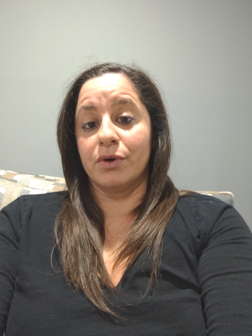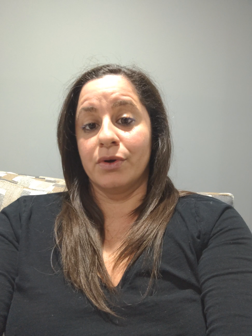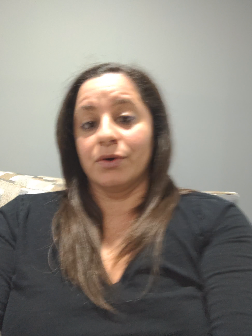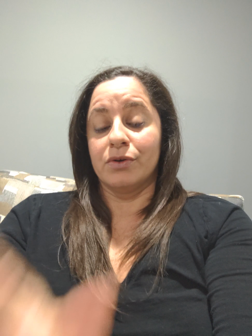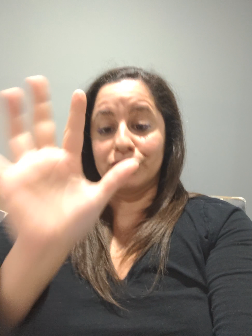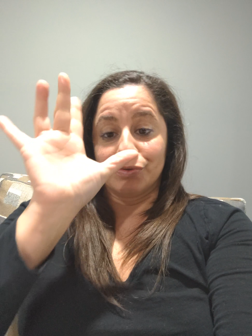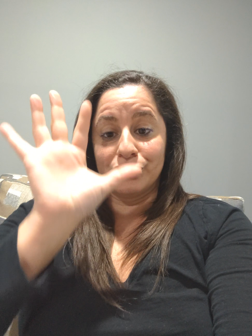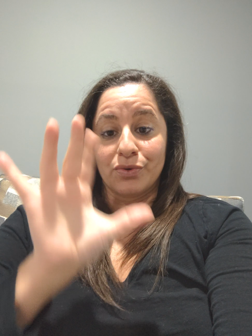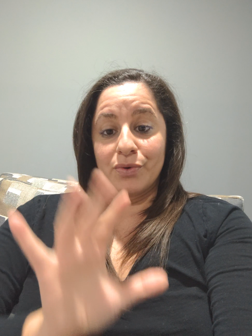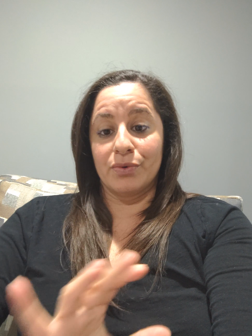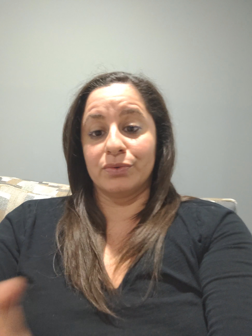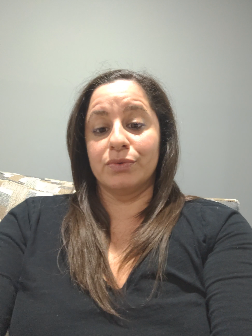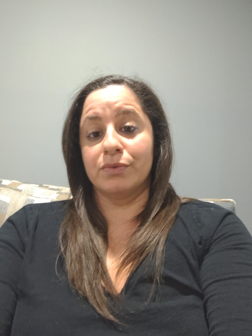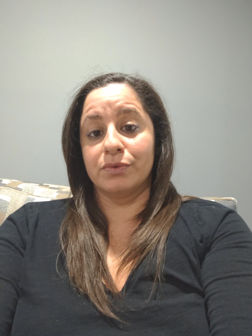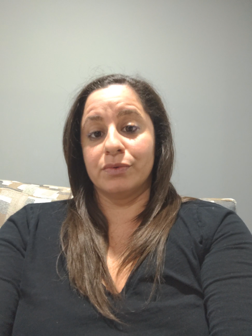snow